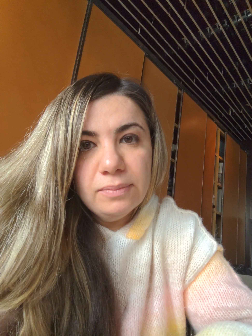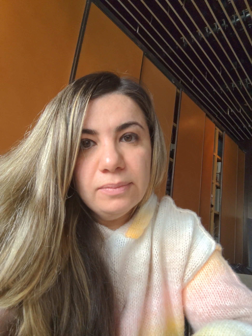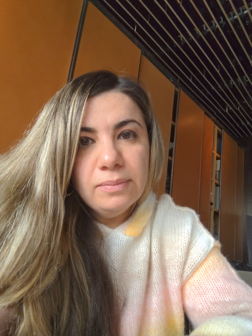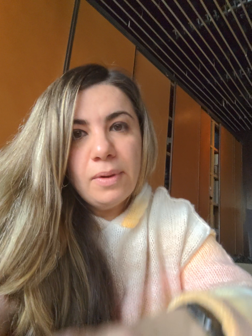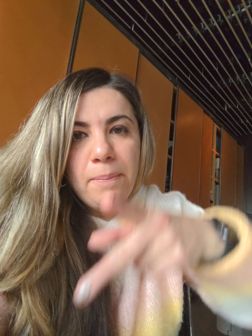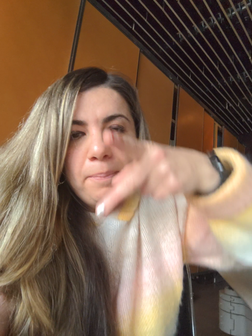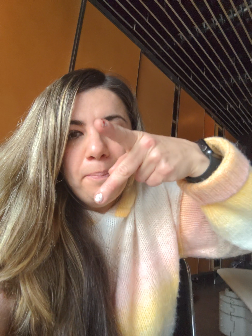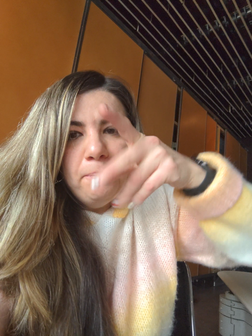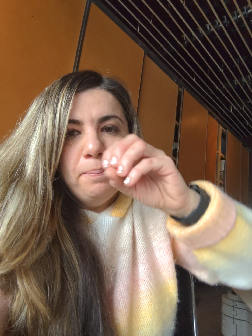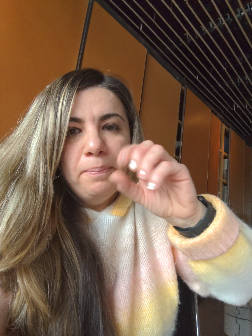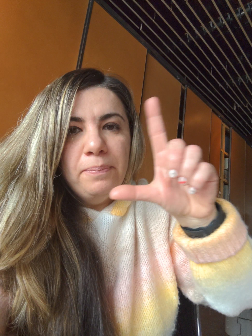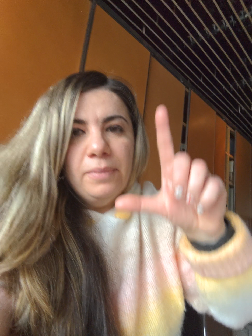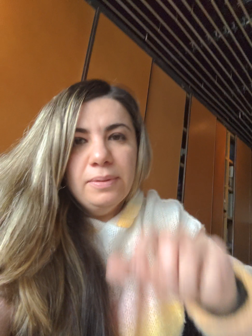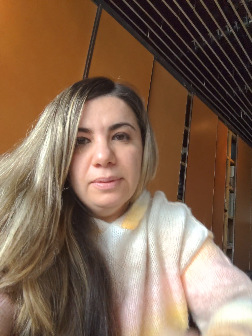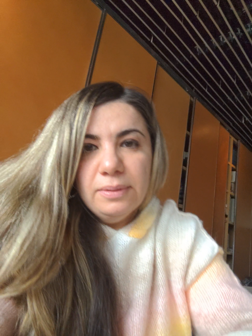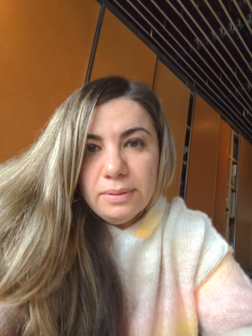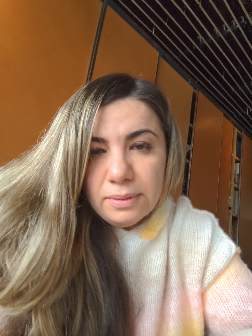pool